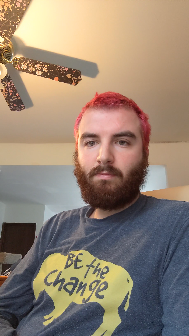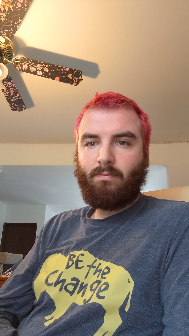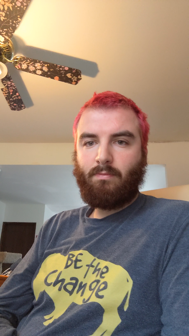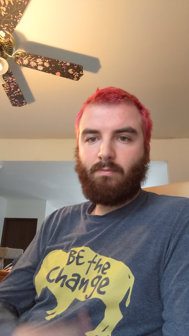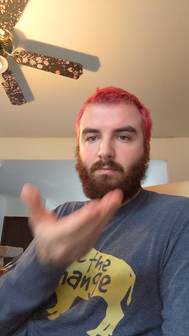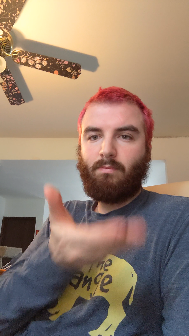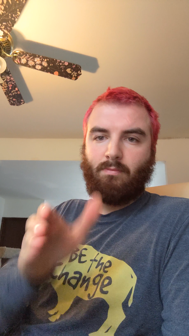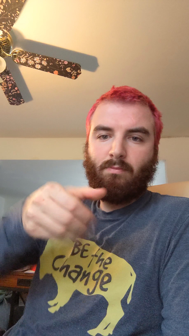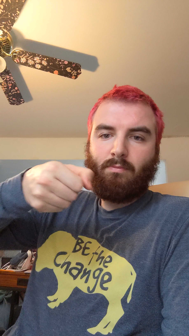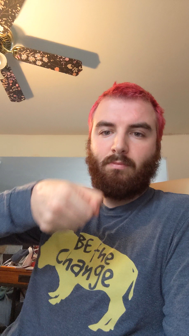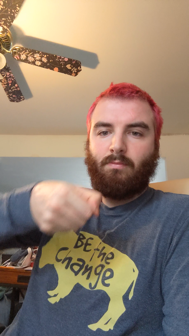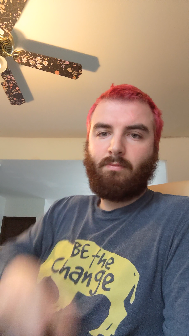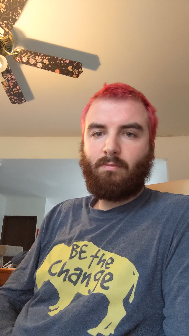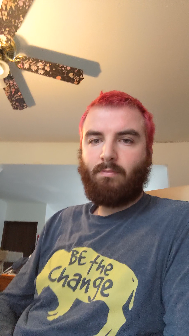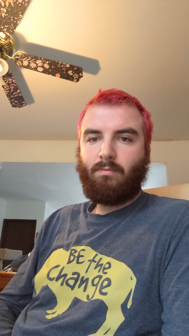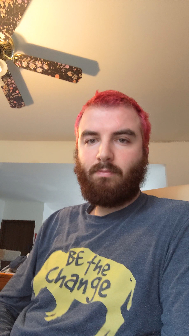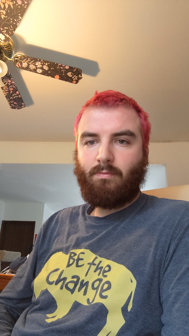basket